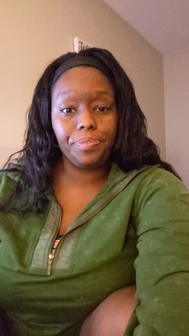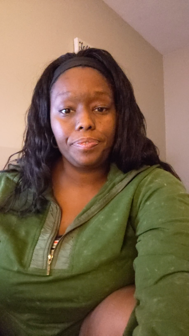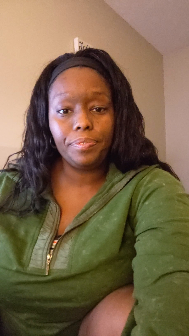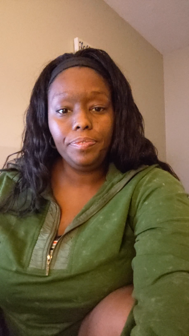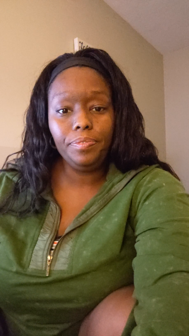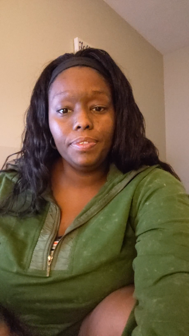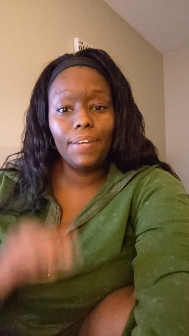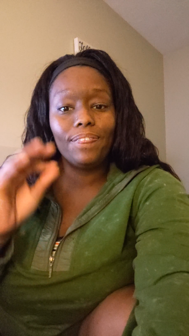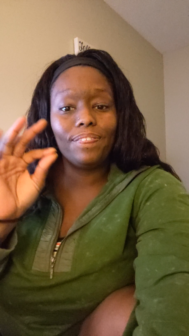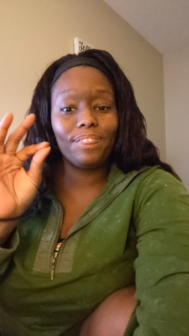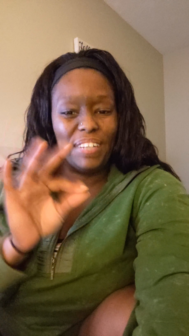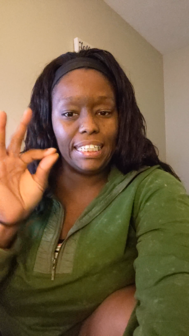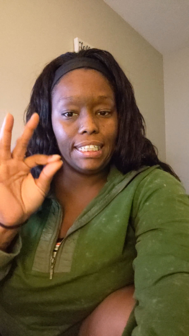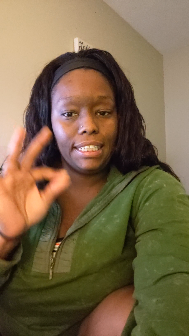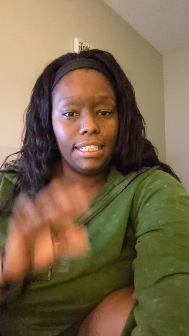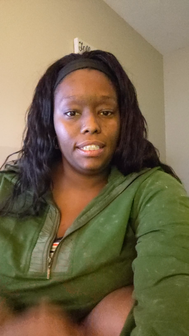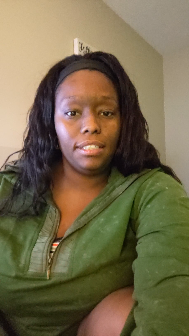fit